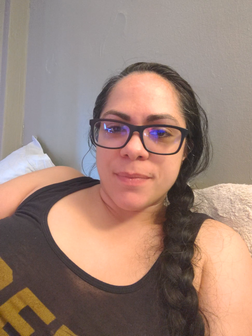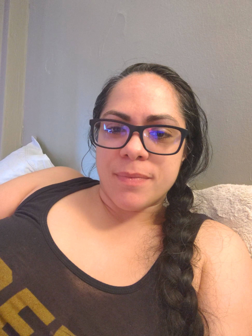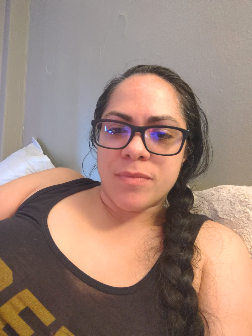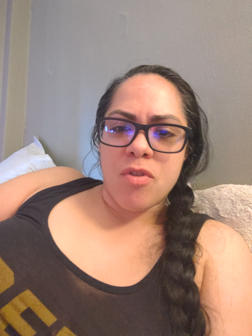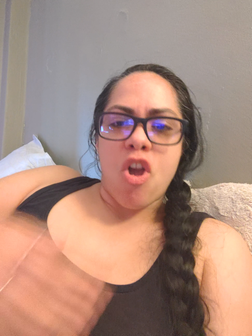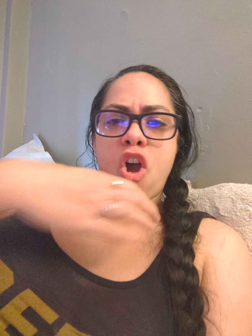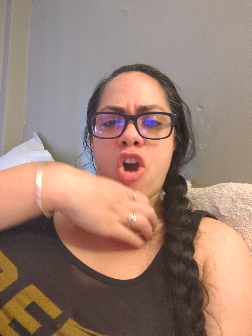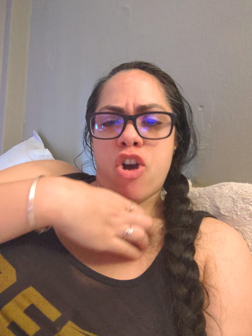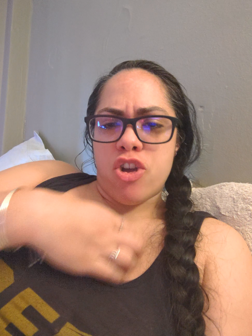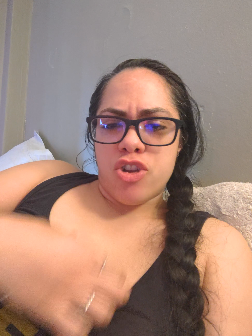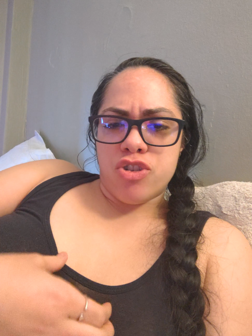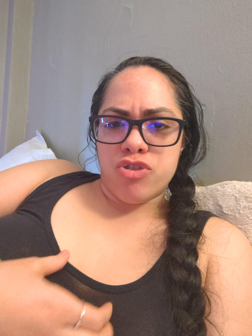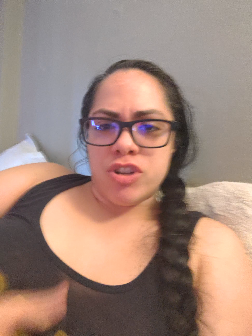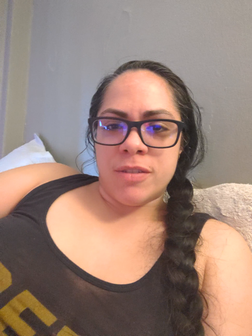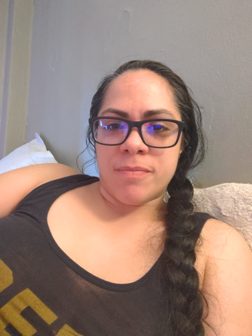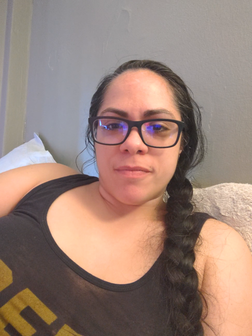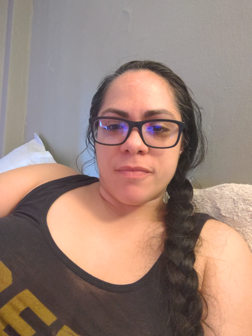hungry